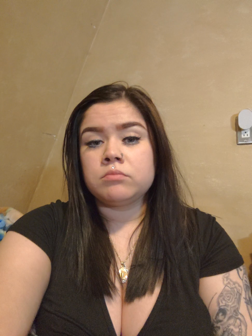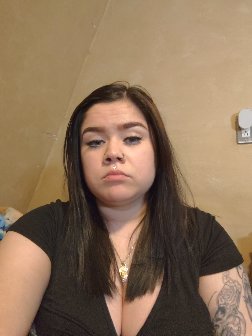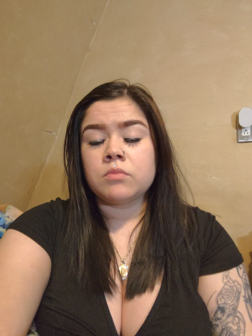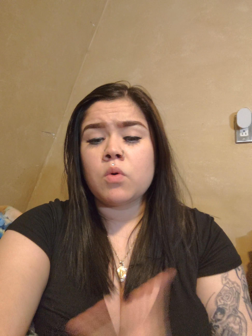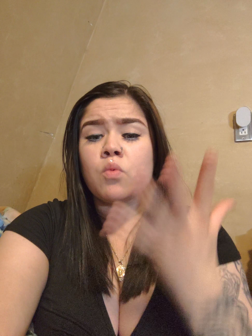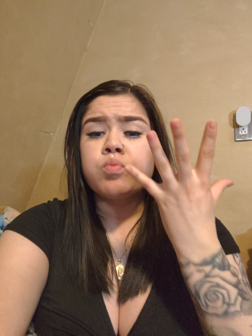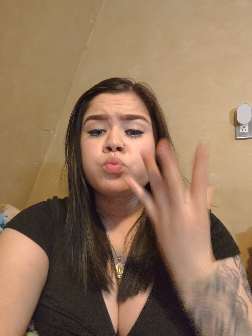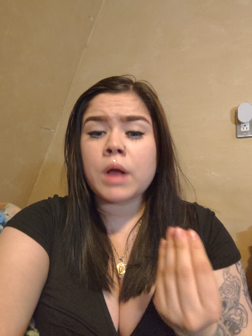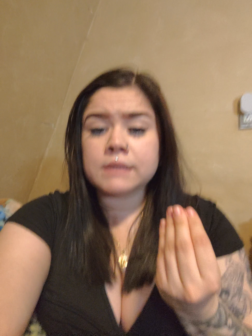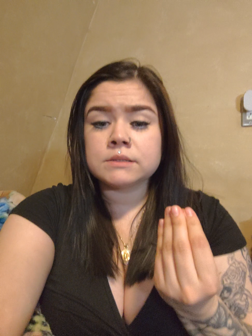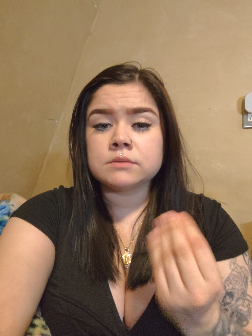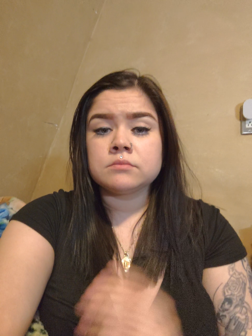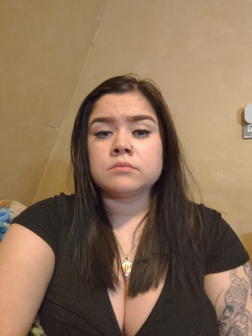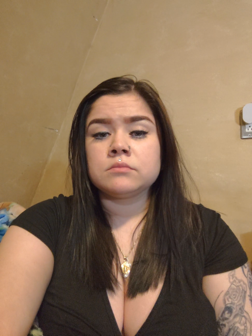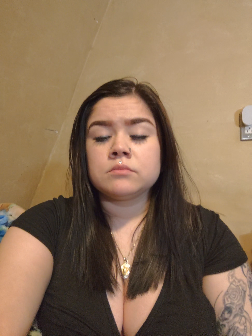wet